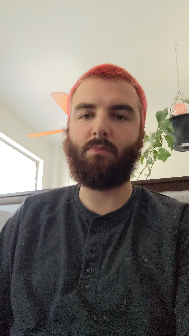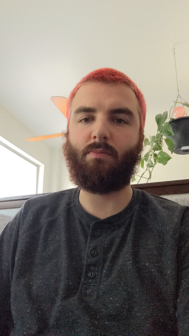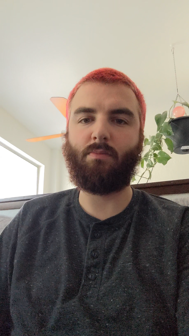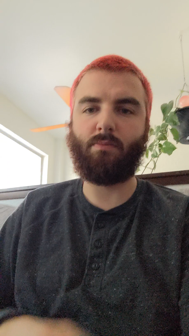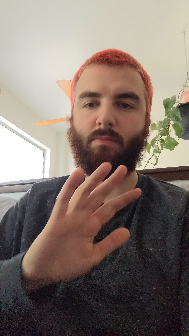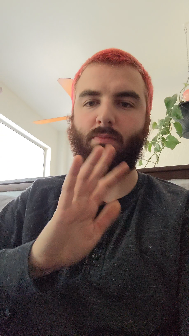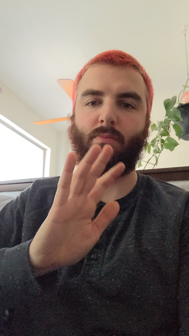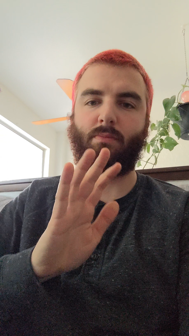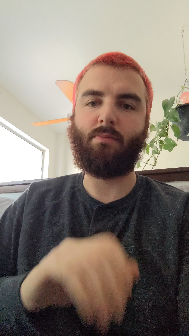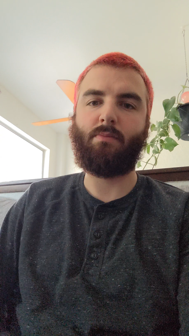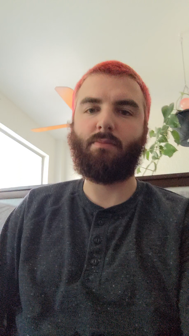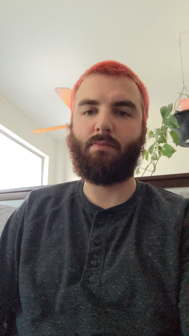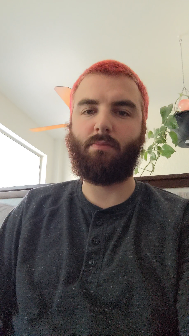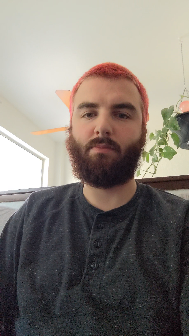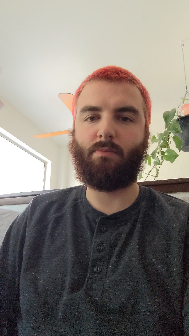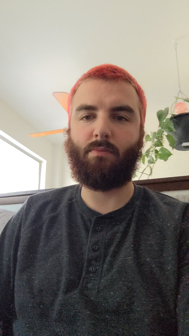cheese